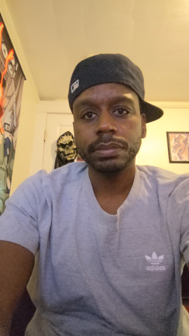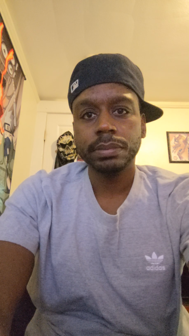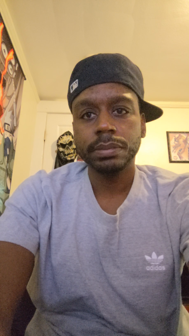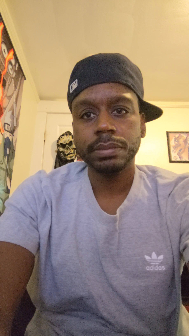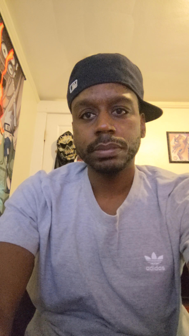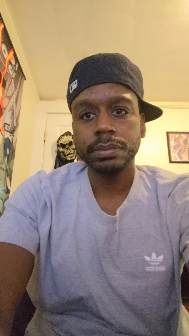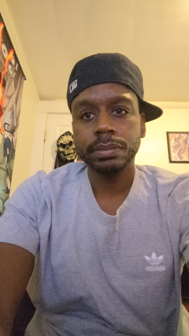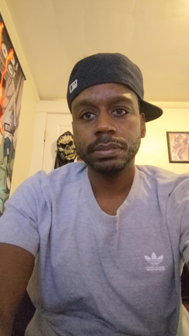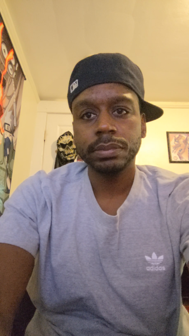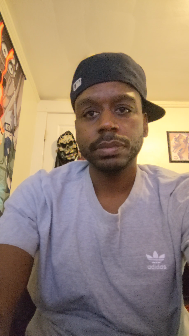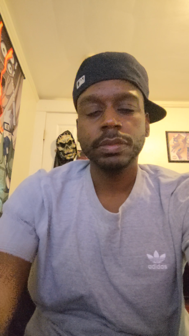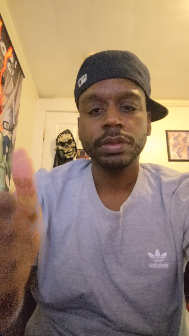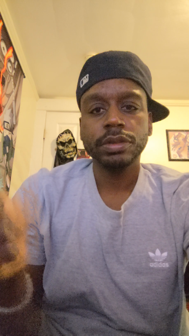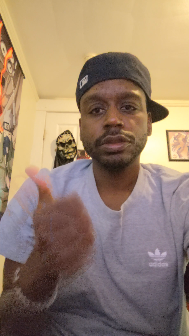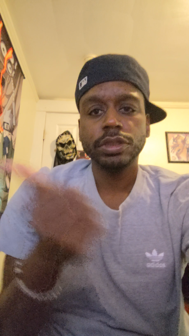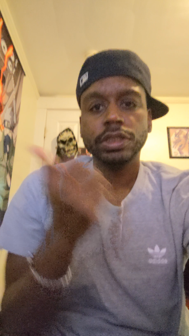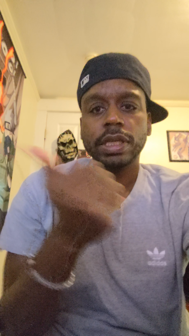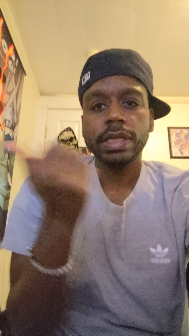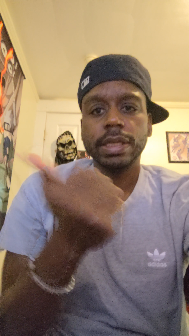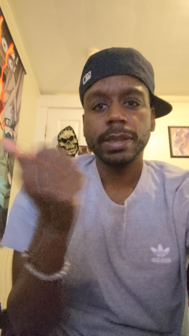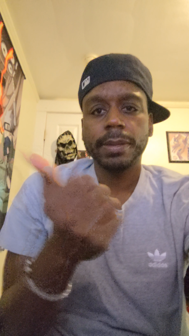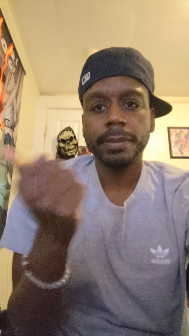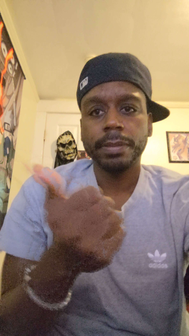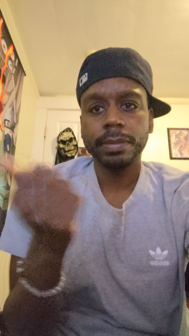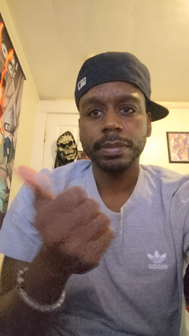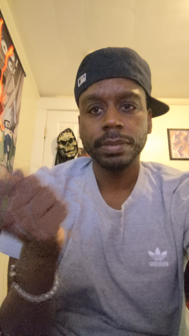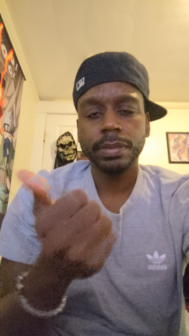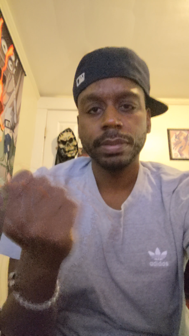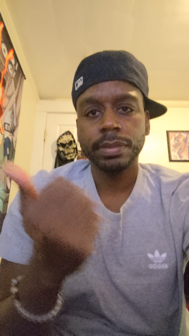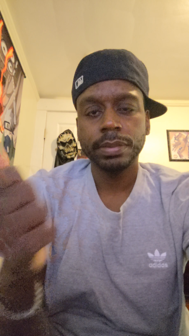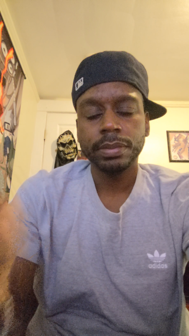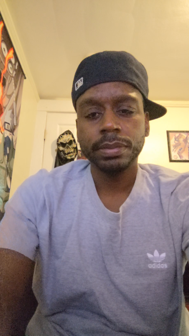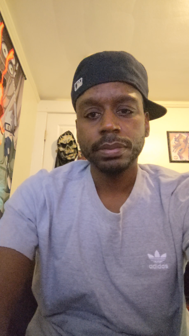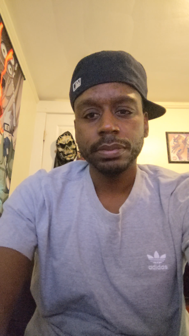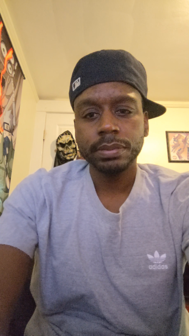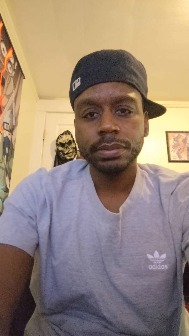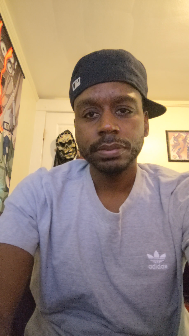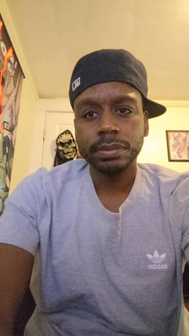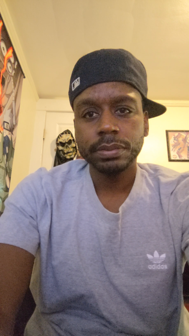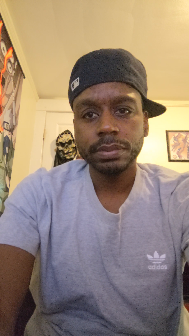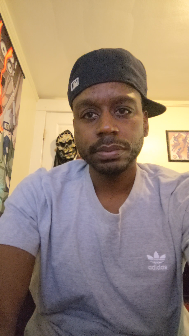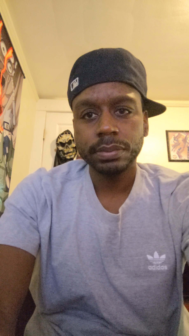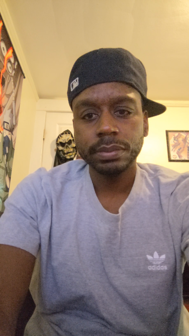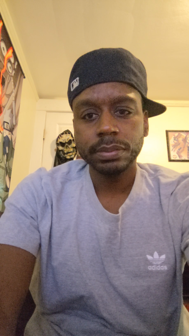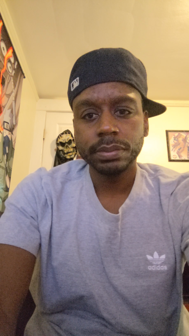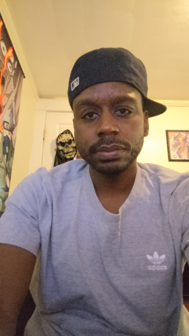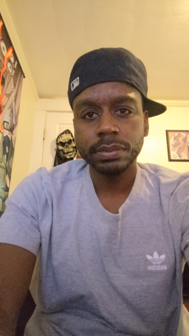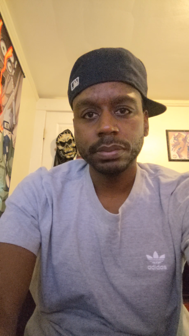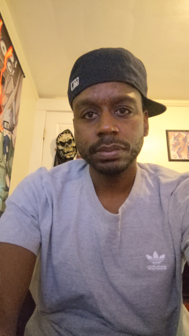chase